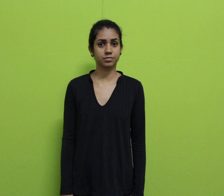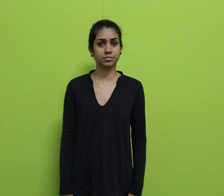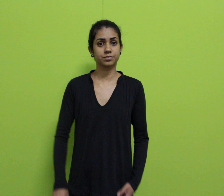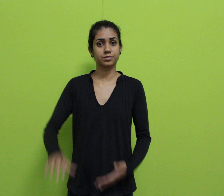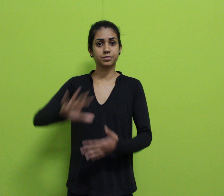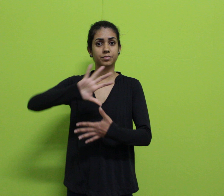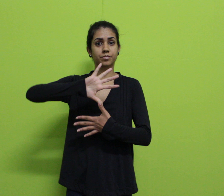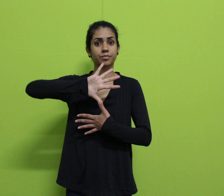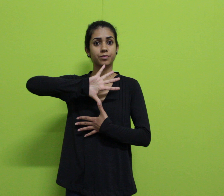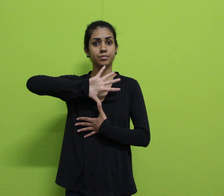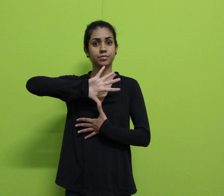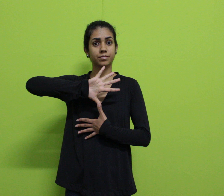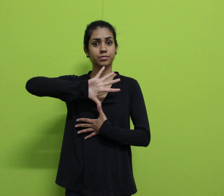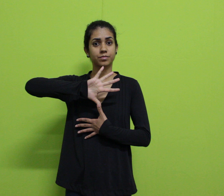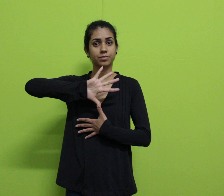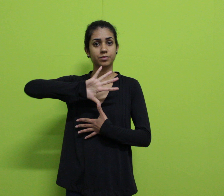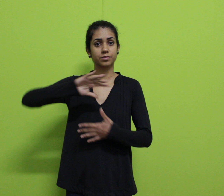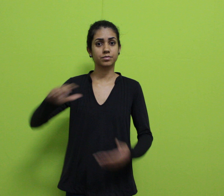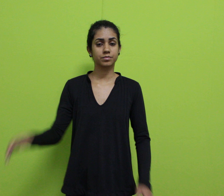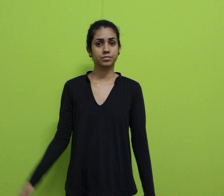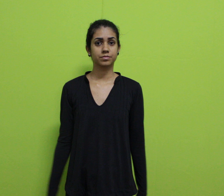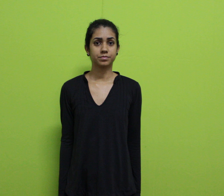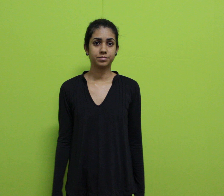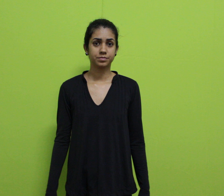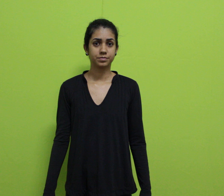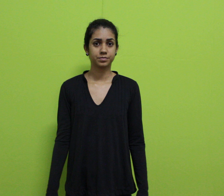América